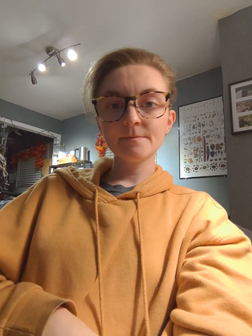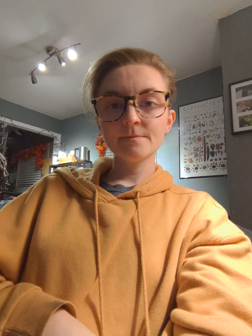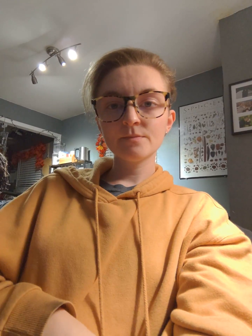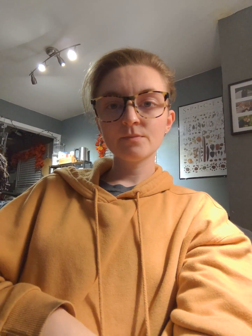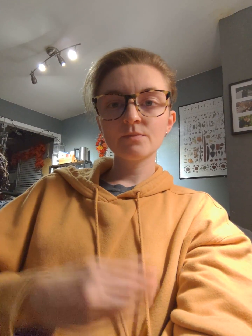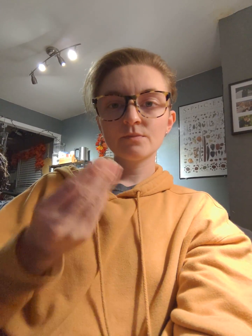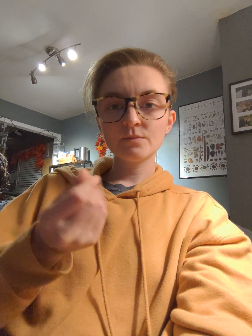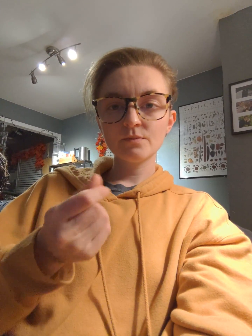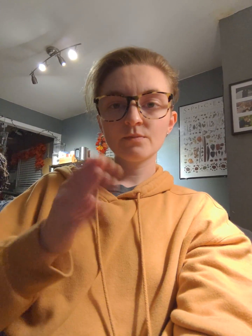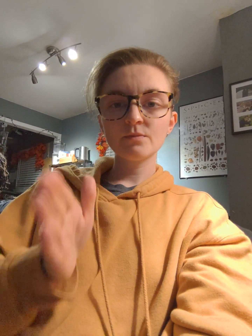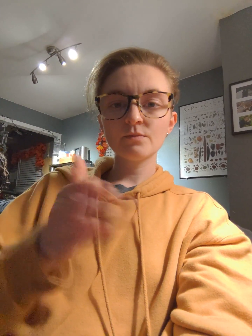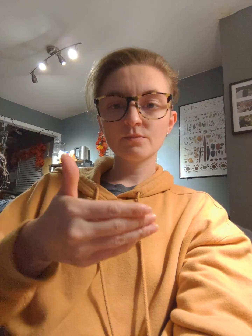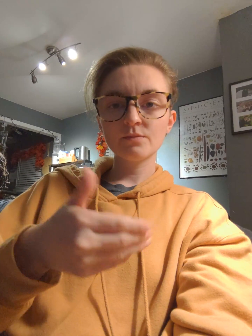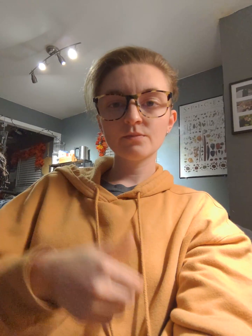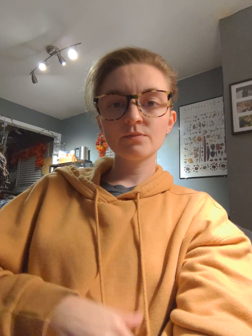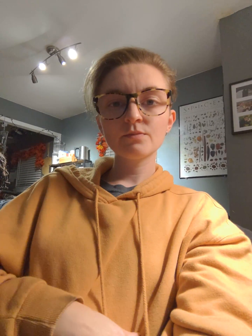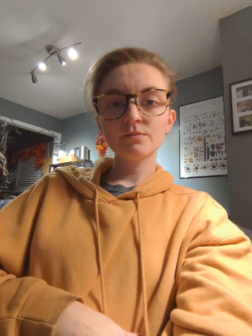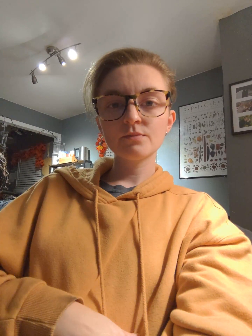sandbox